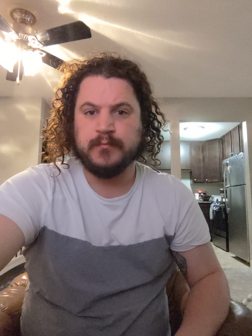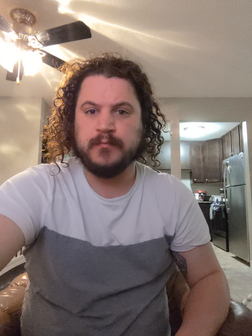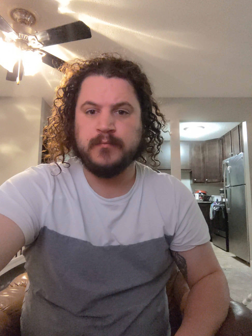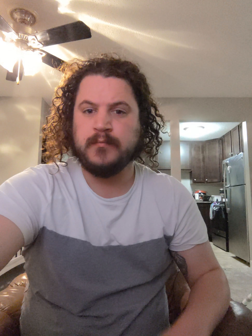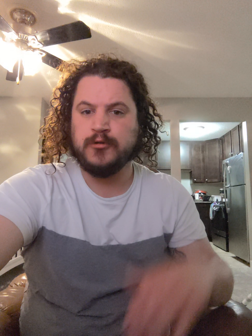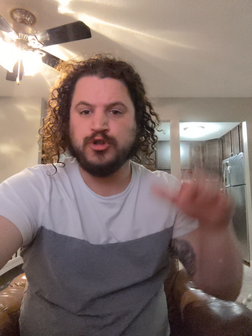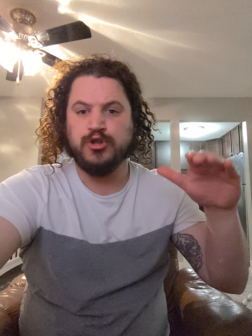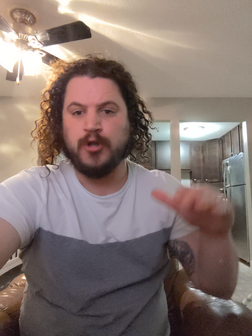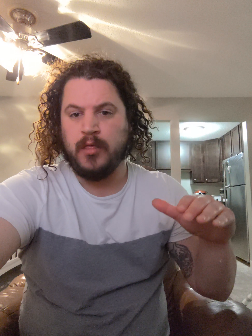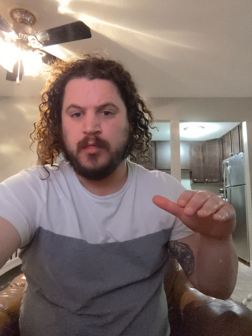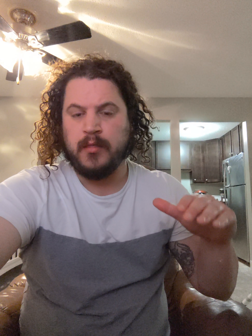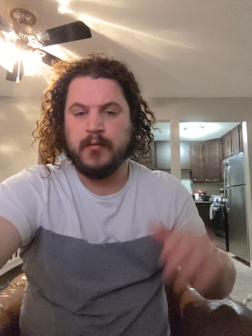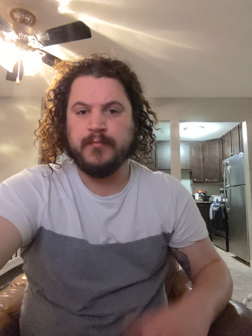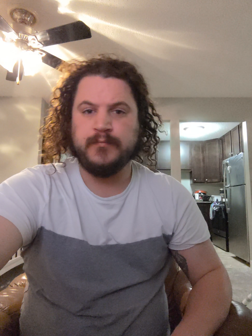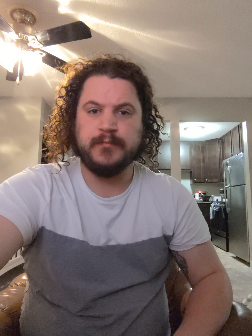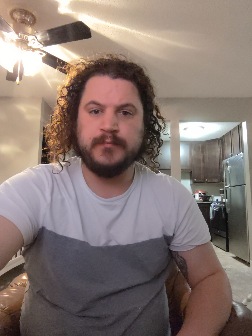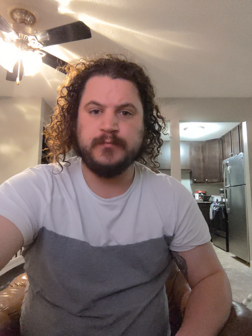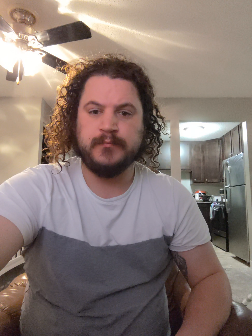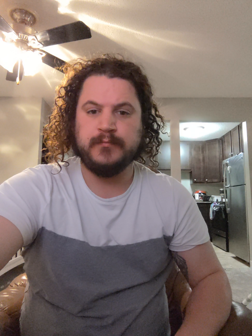child